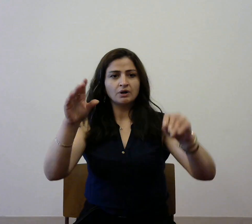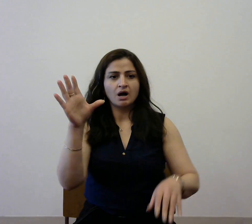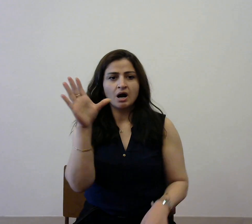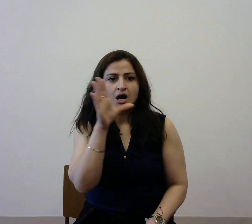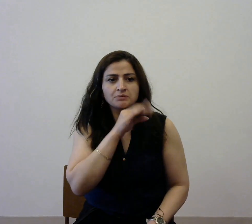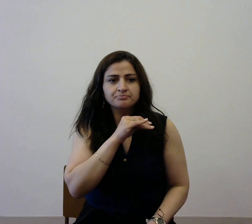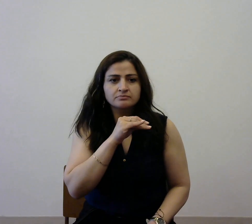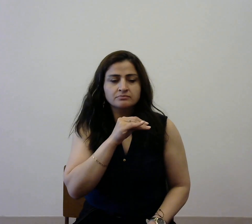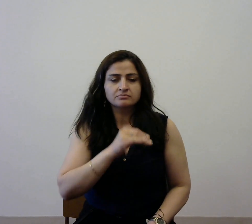bilər